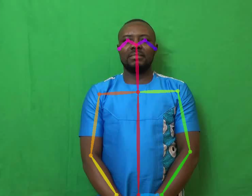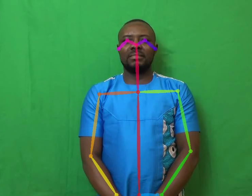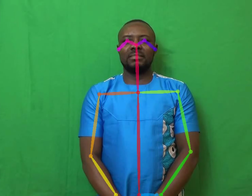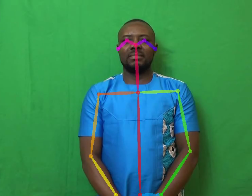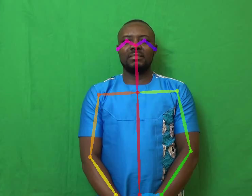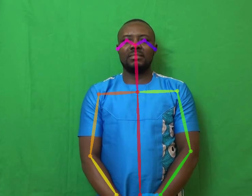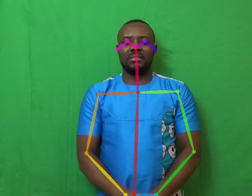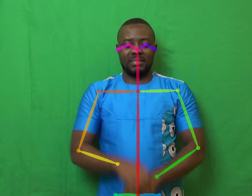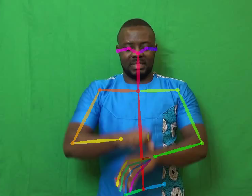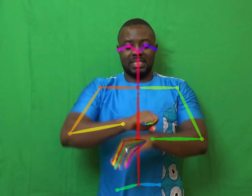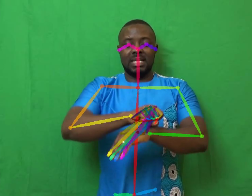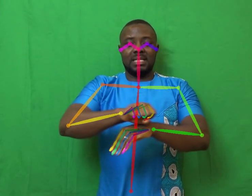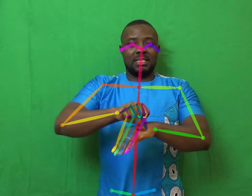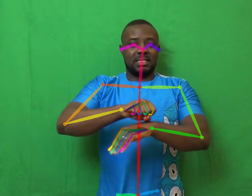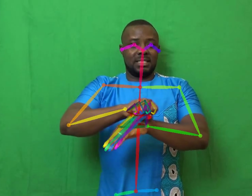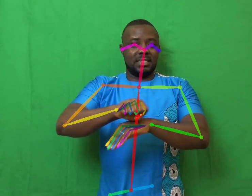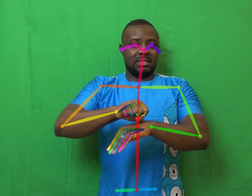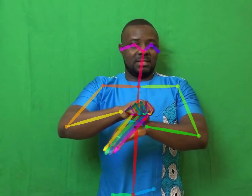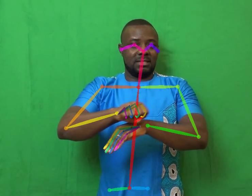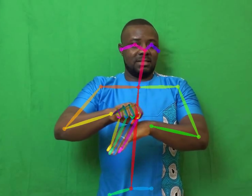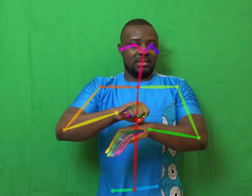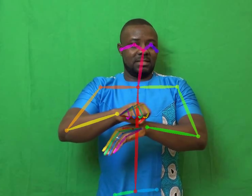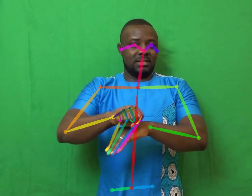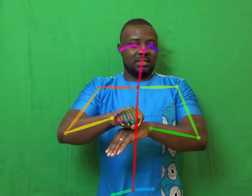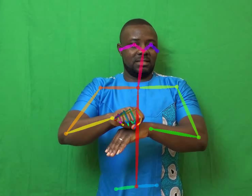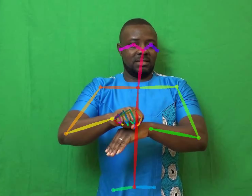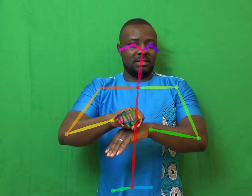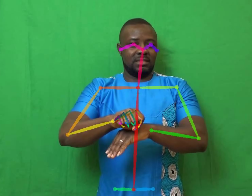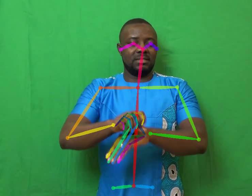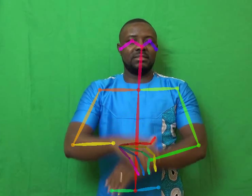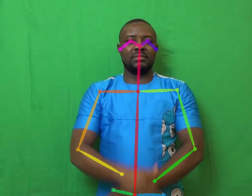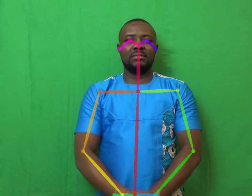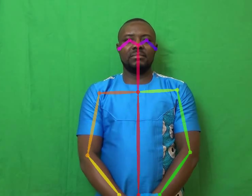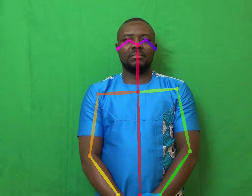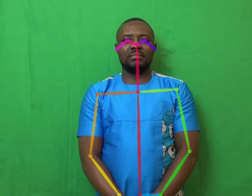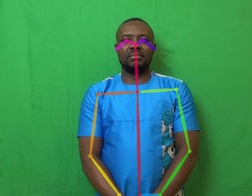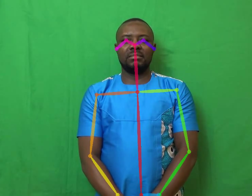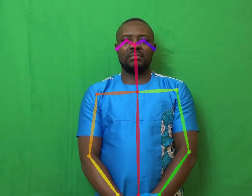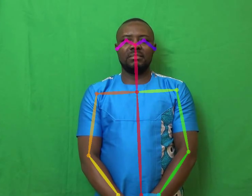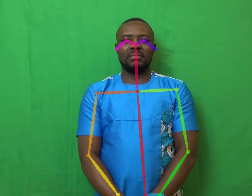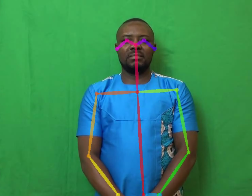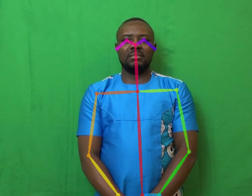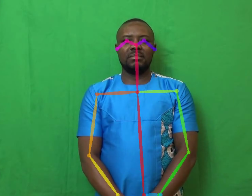Senegal